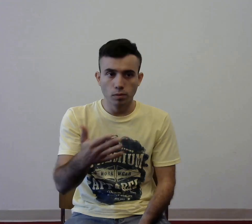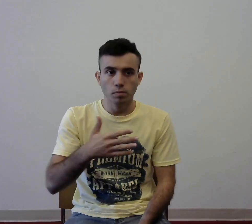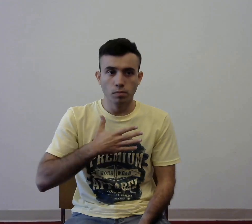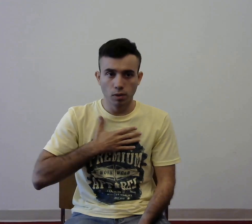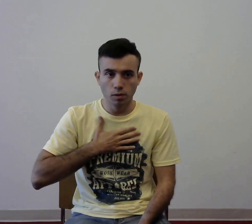mən